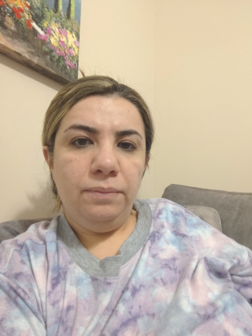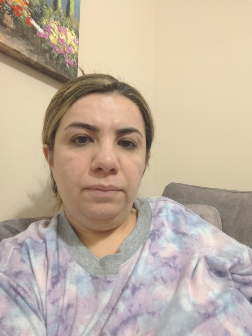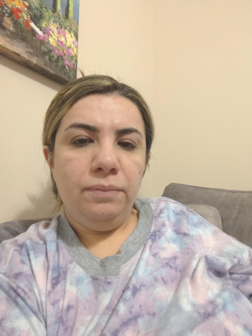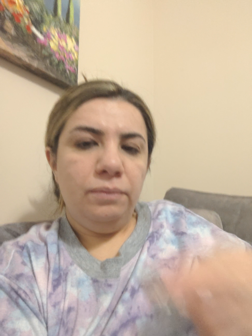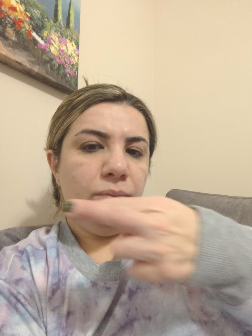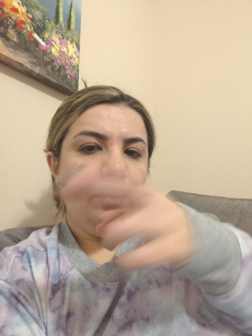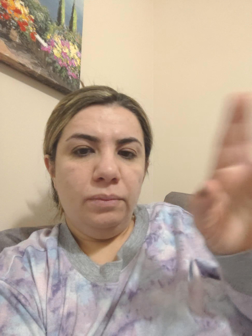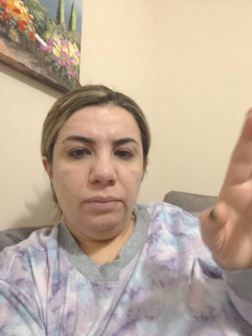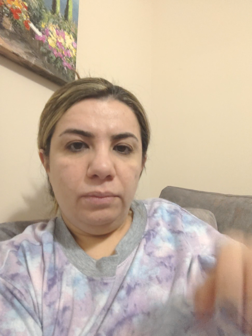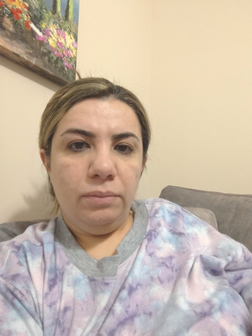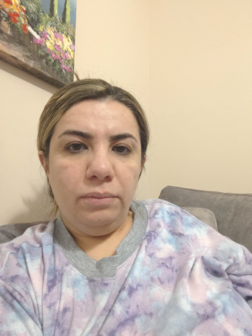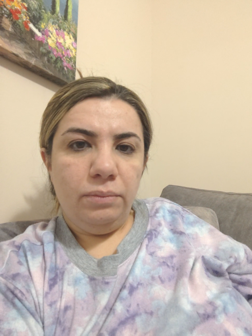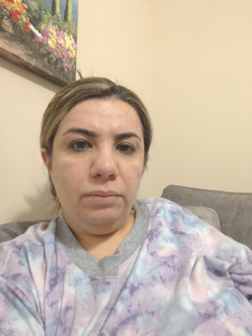room